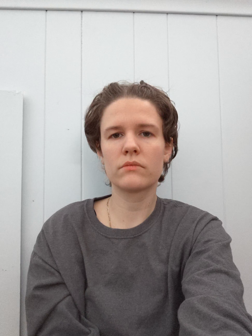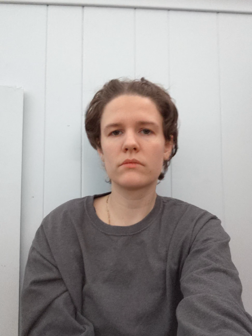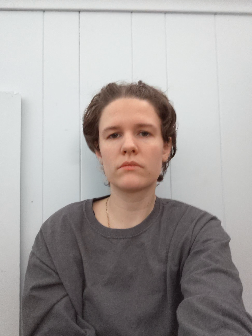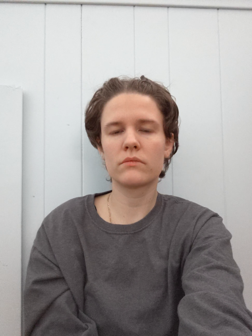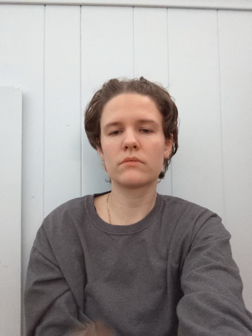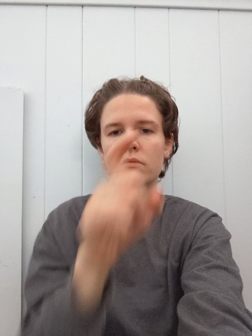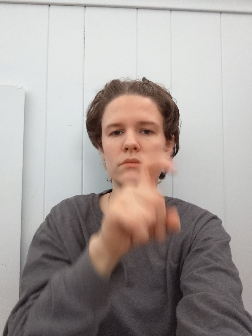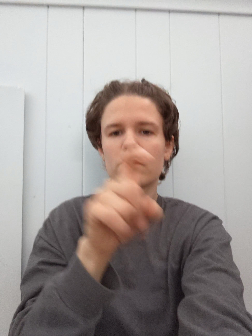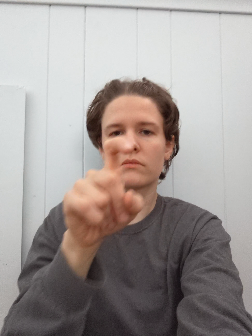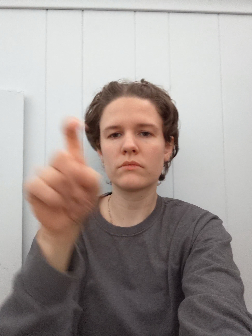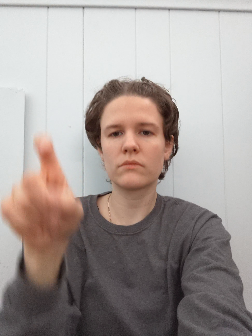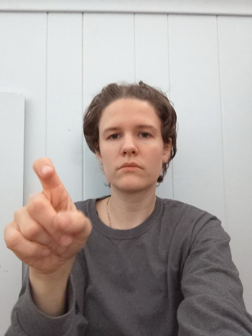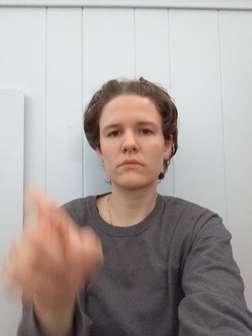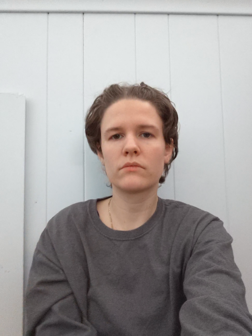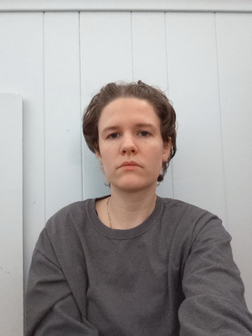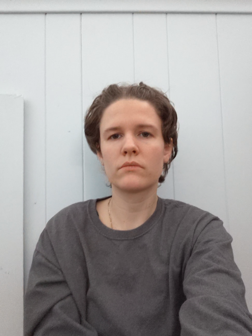closet